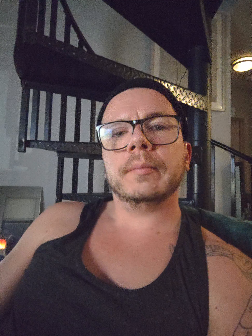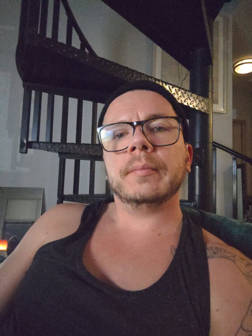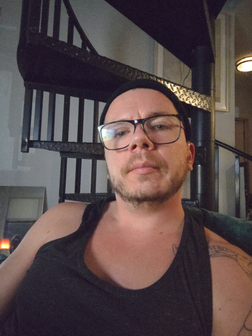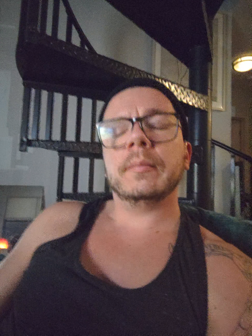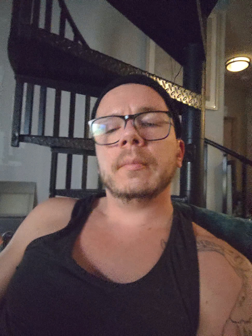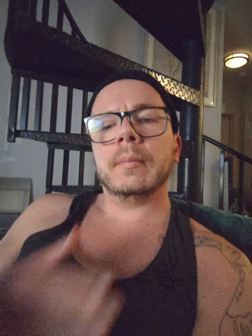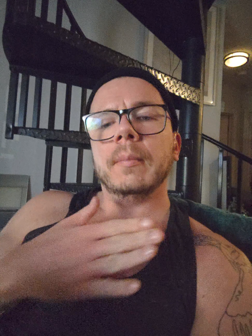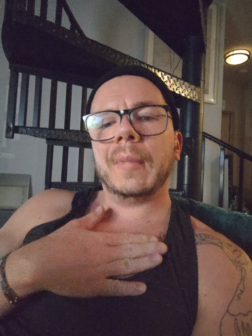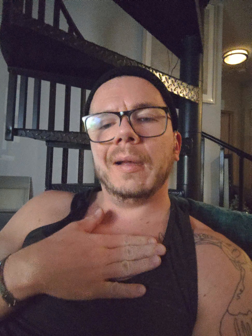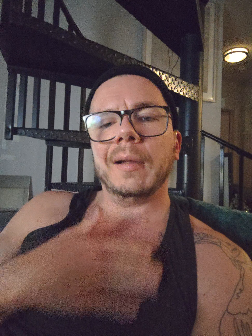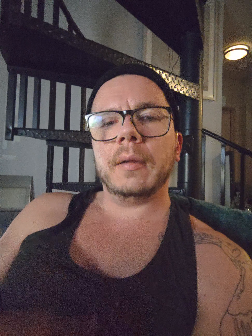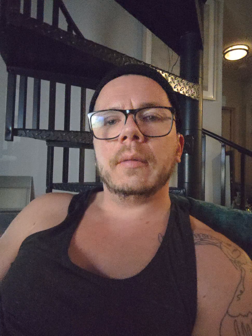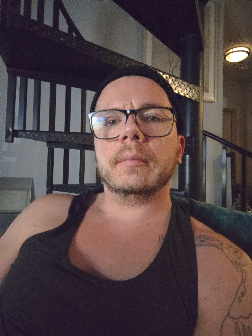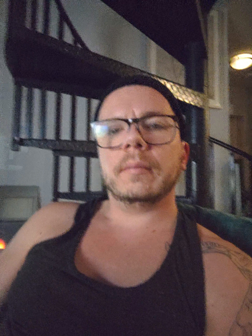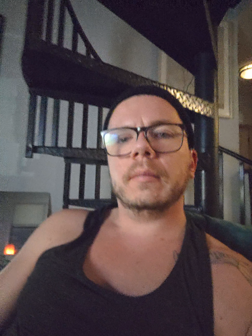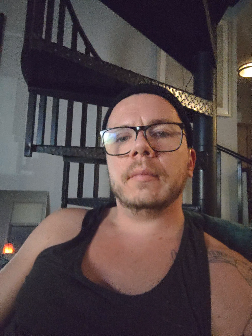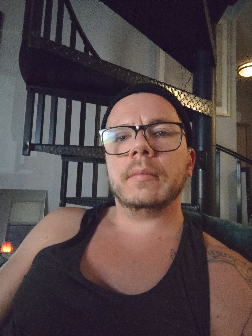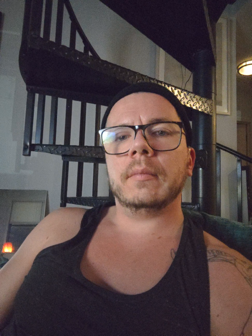my